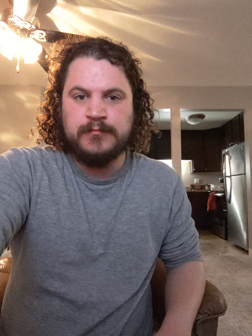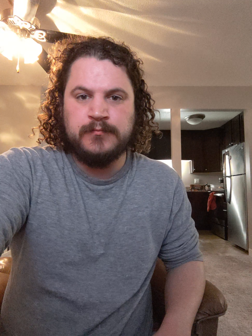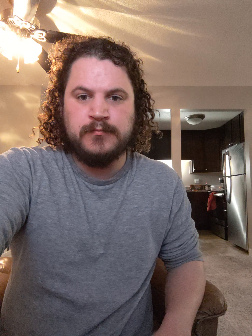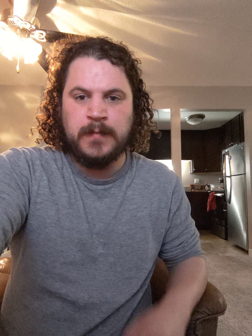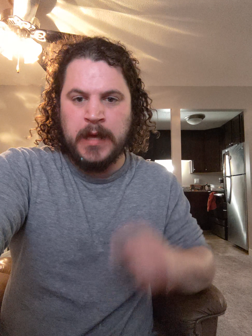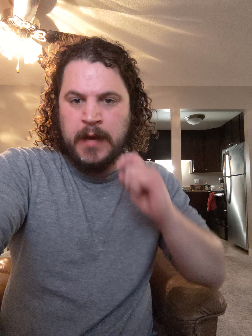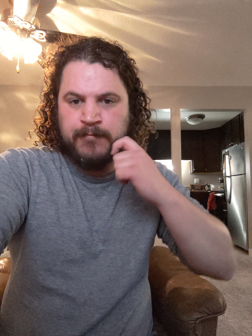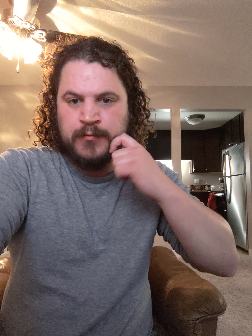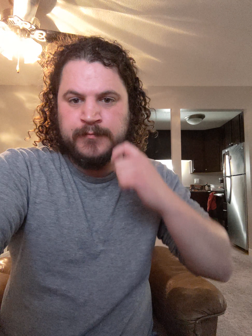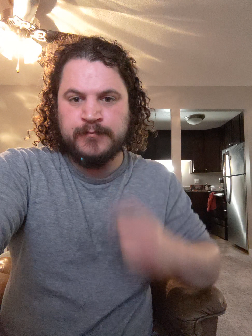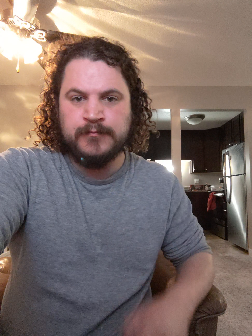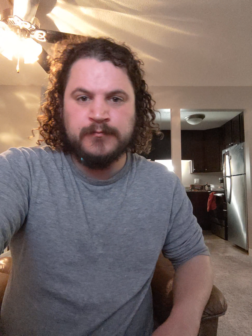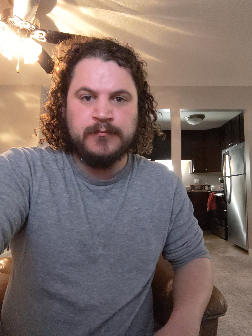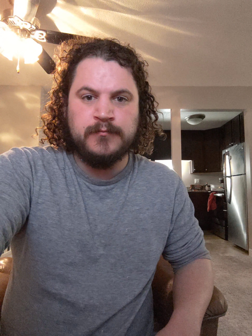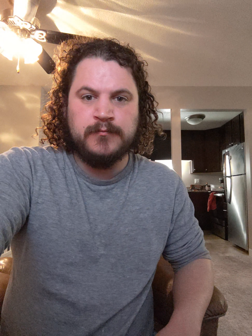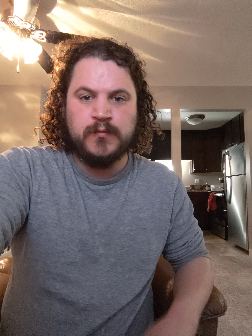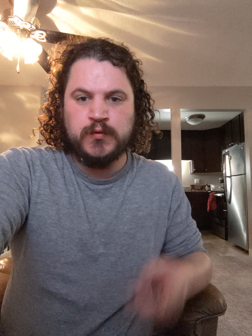apple